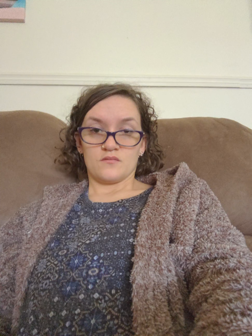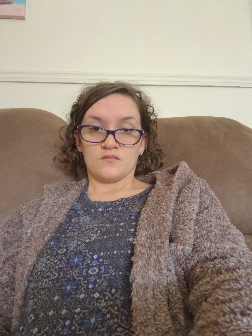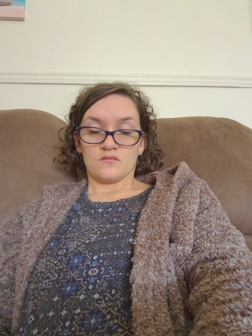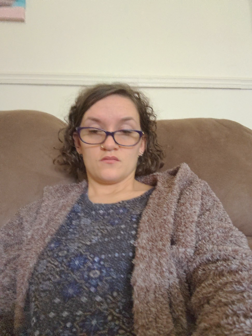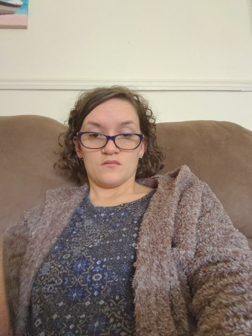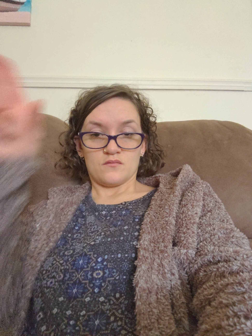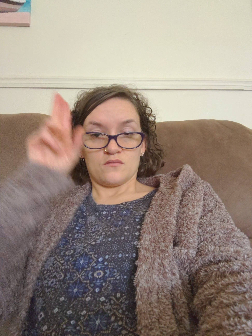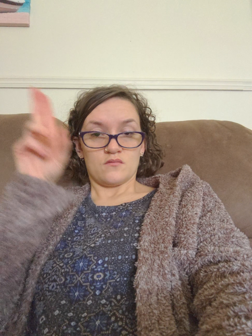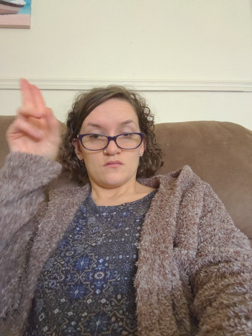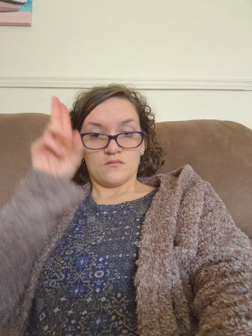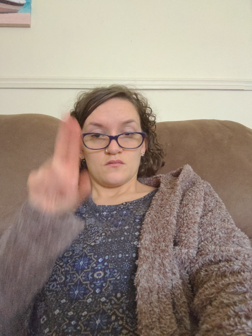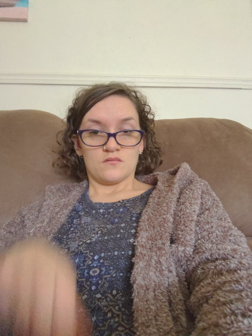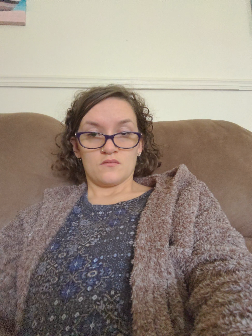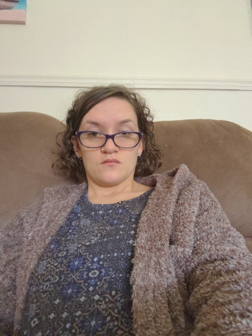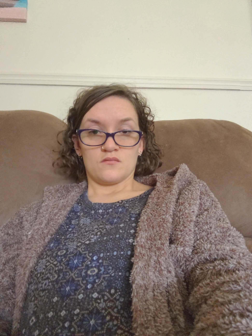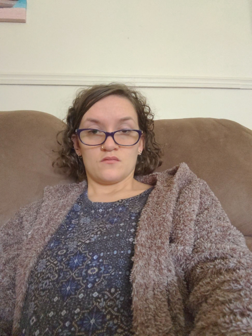uncle